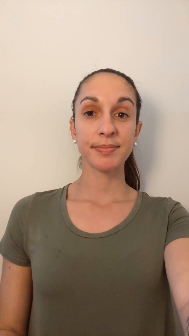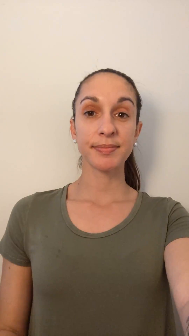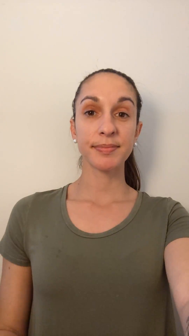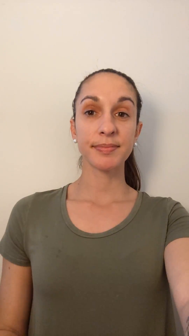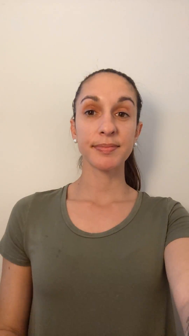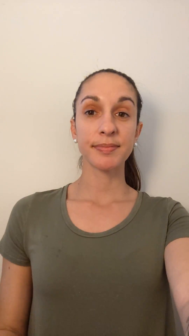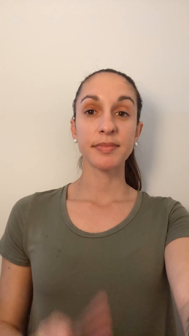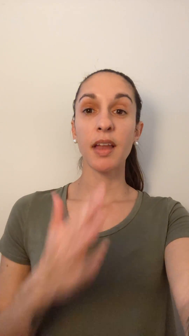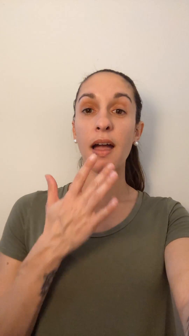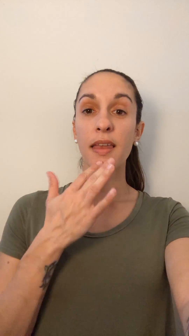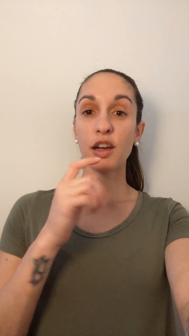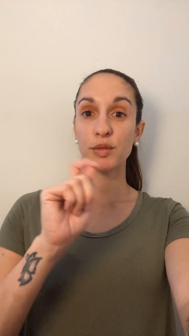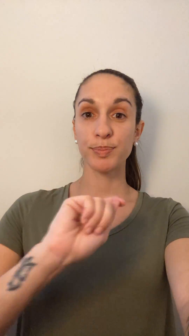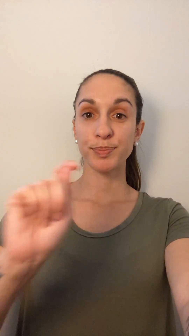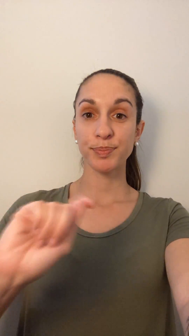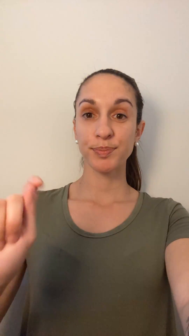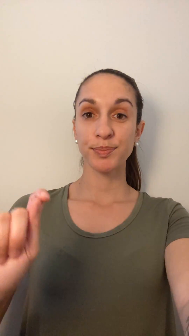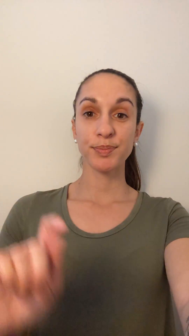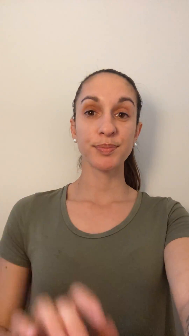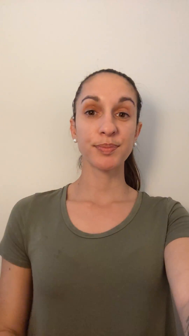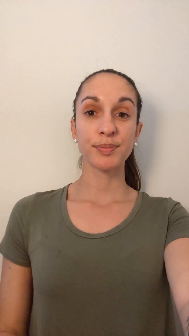crayon